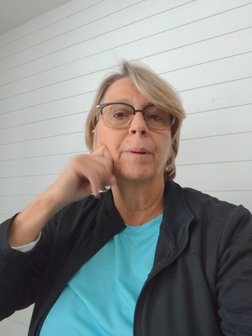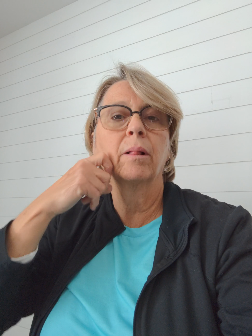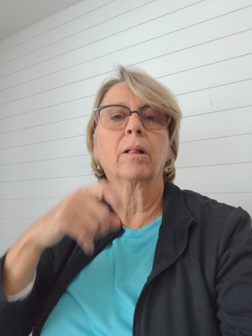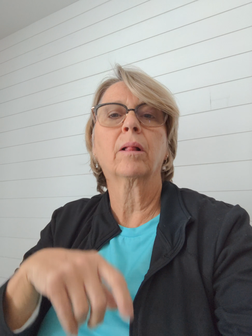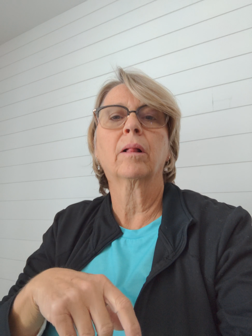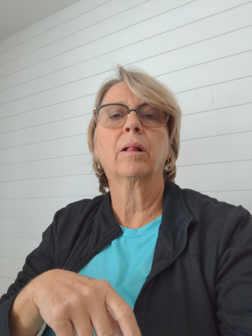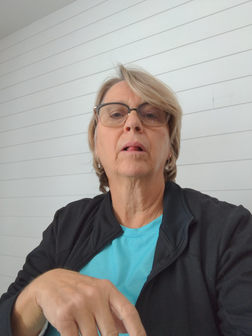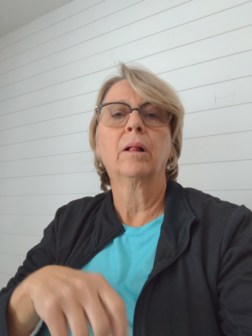apple